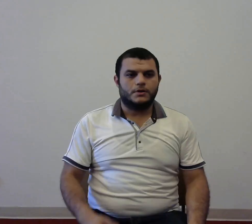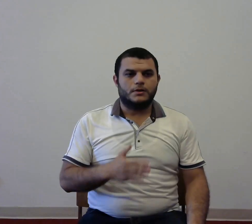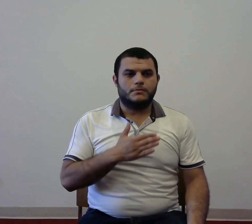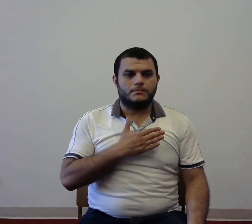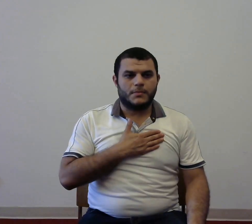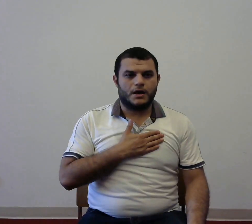mən